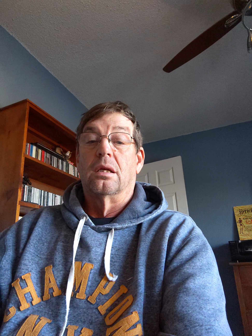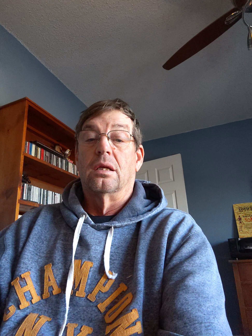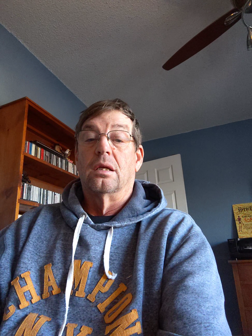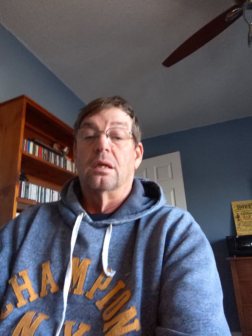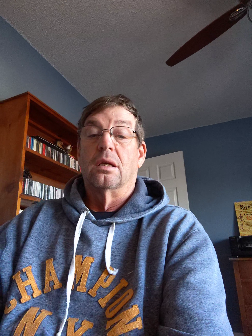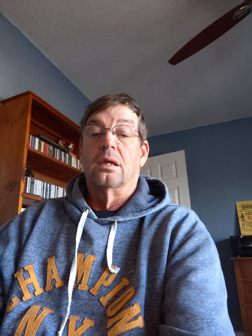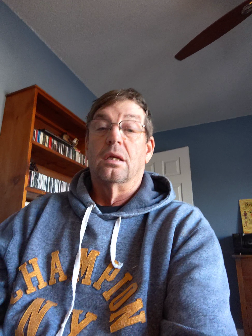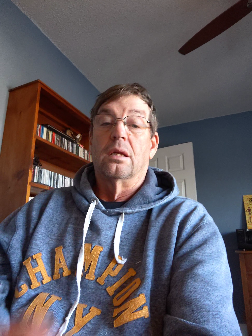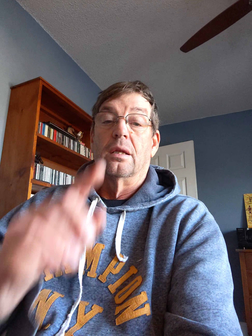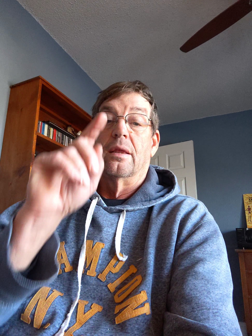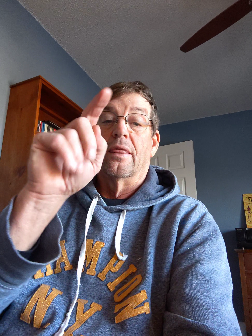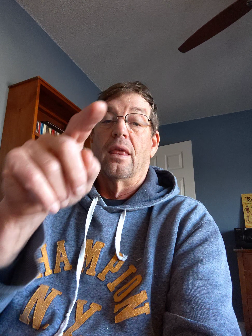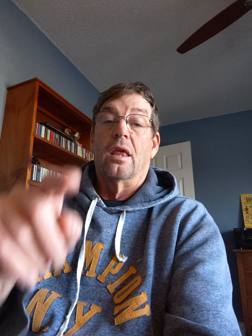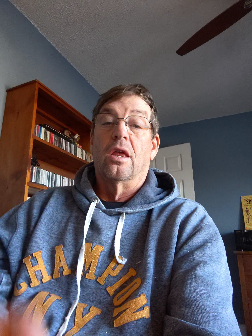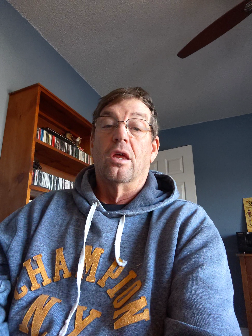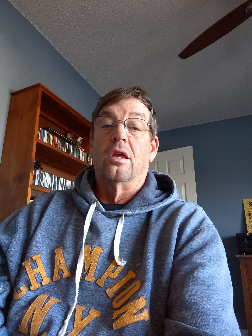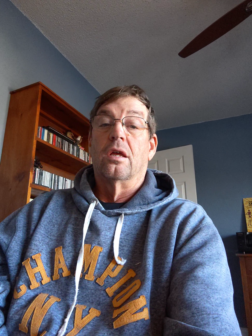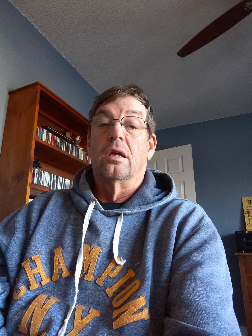there